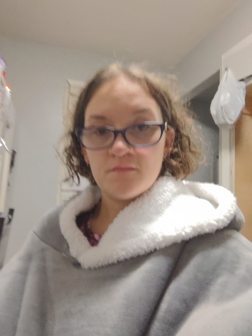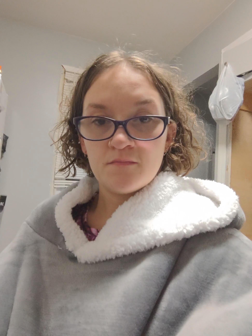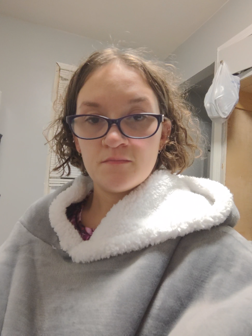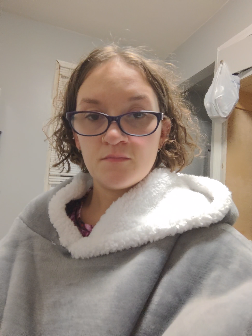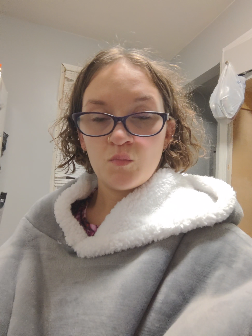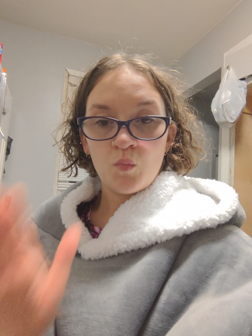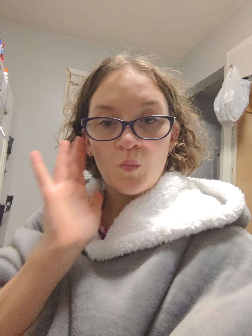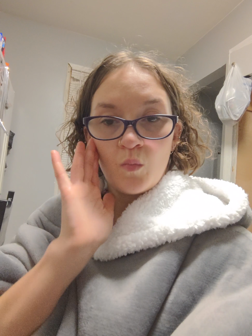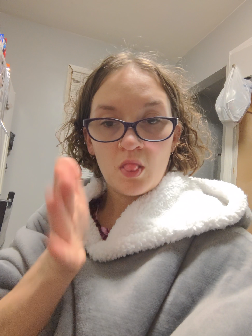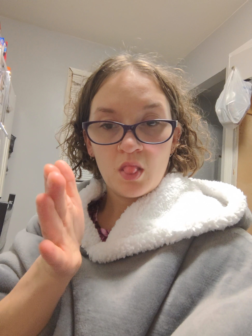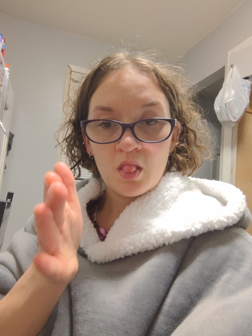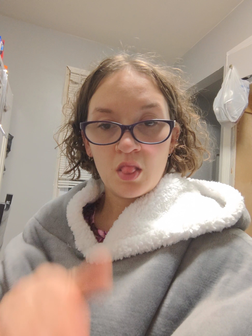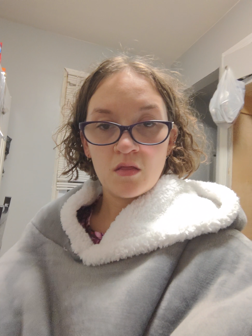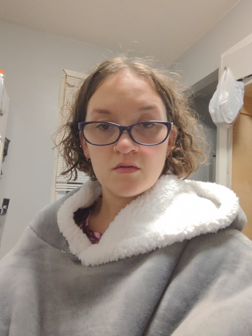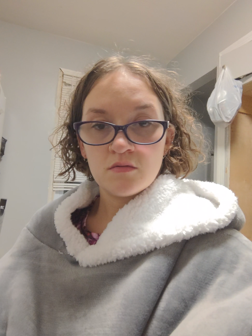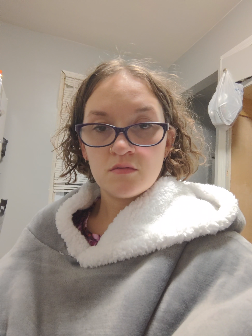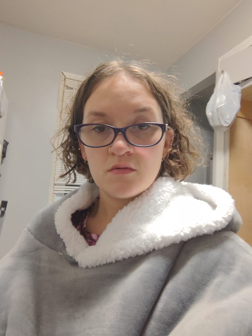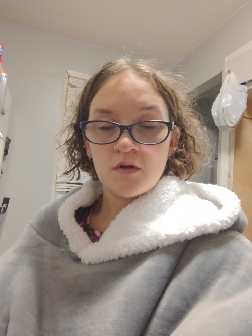will